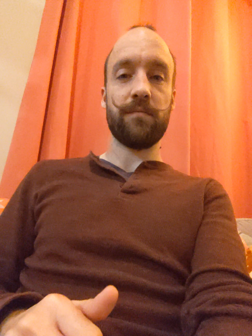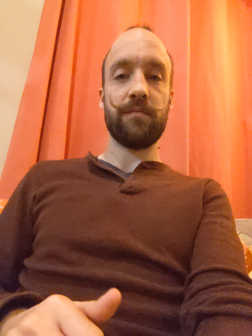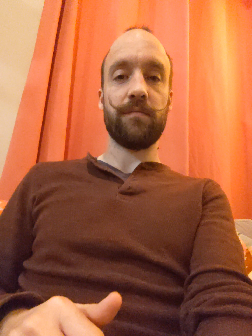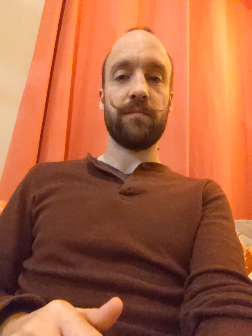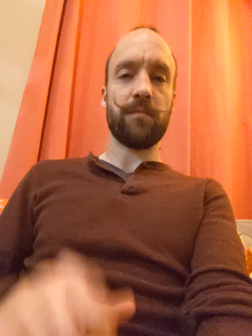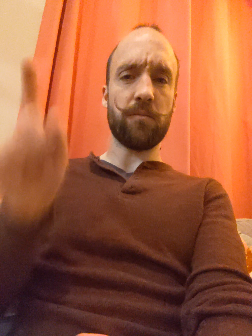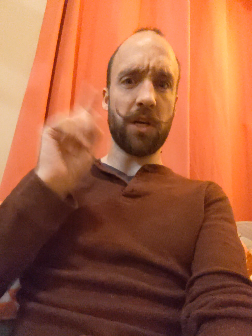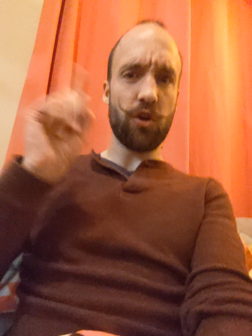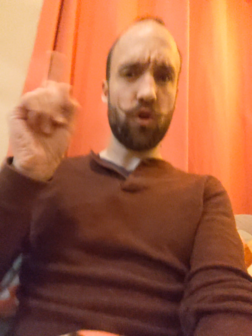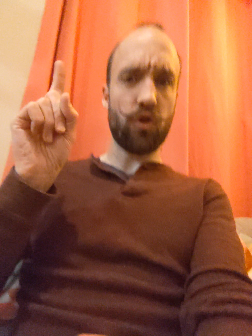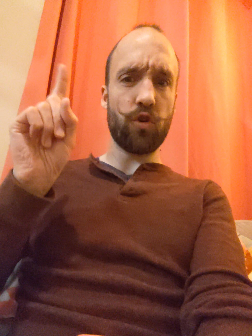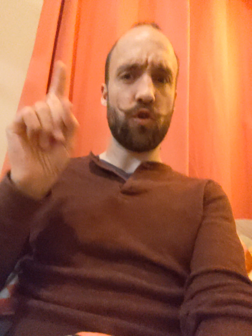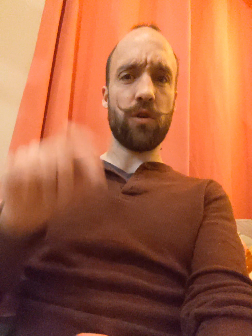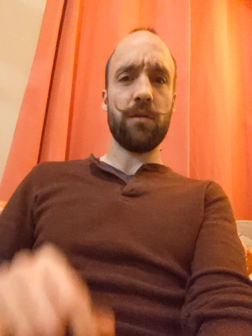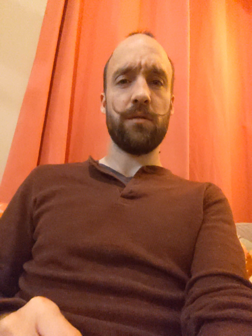where